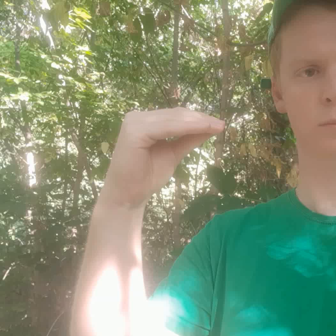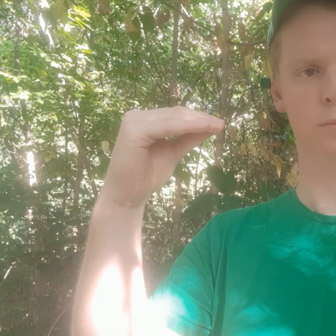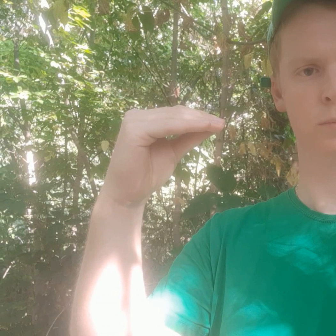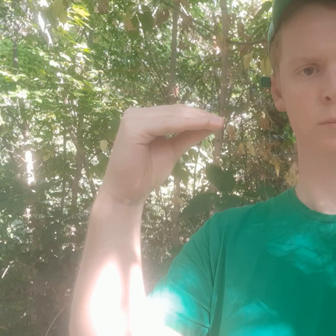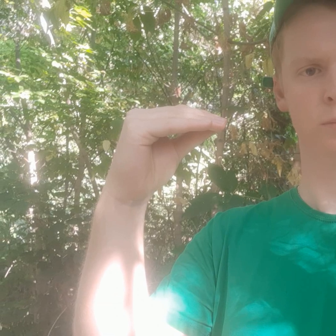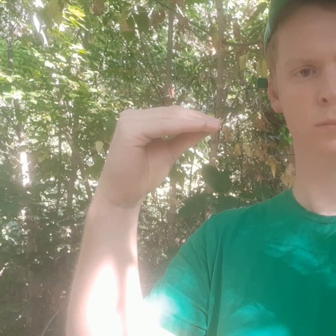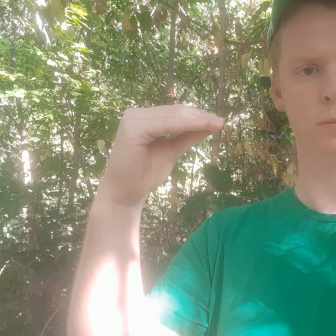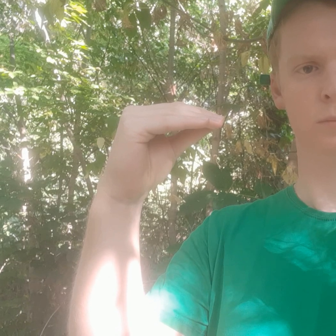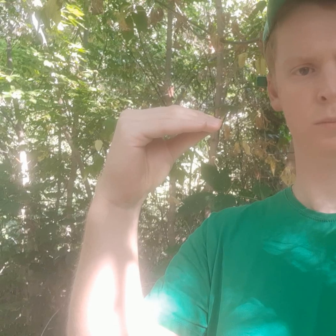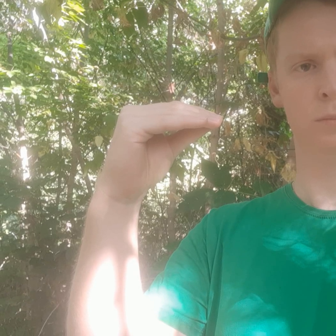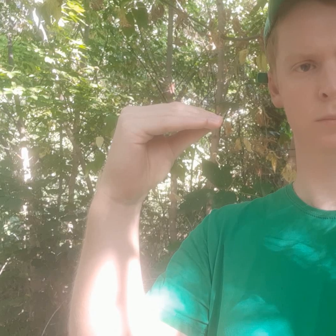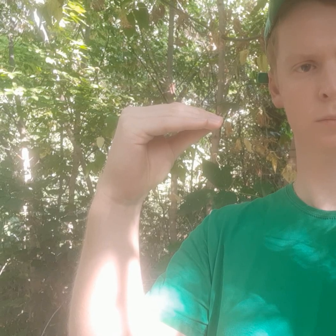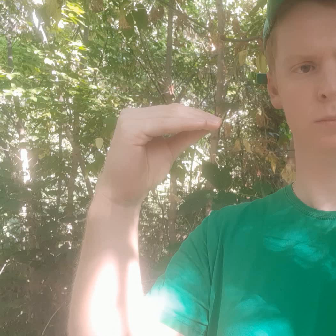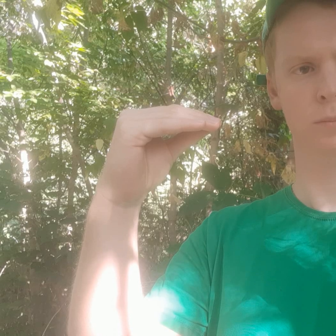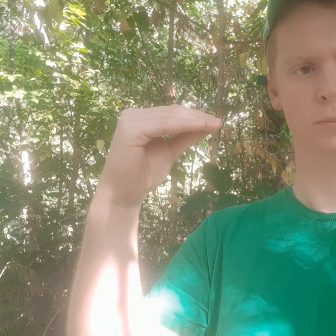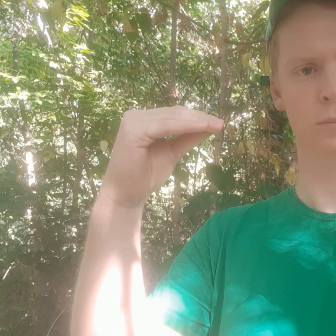Ж